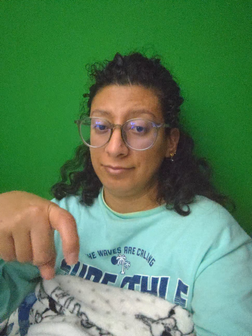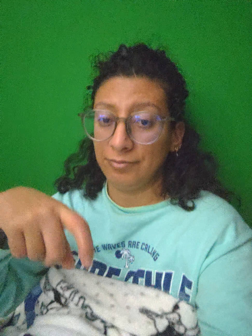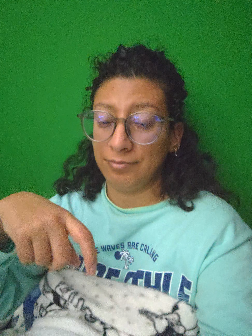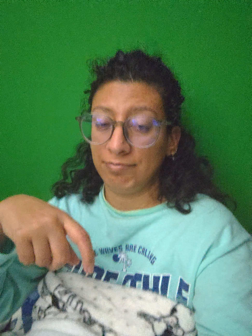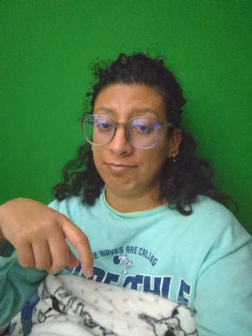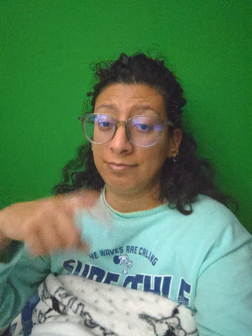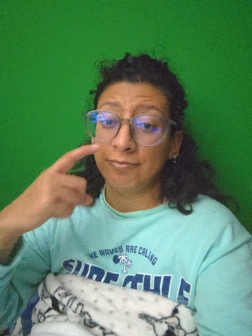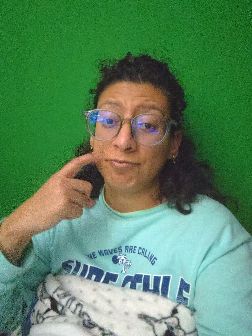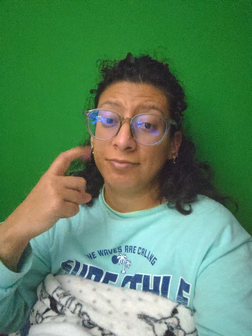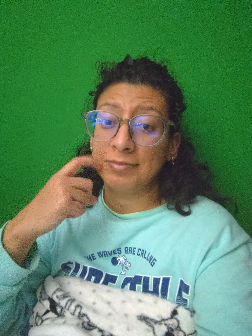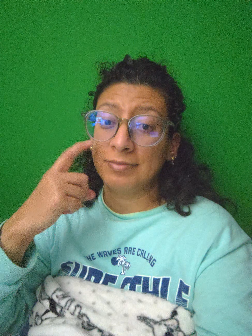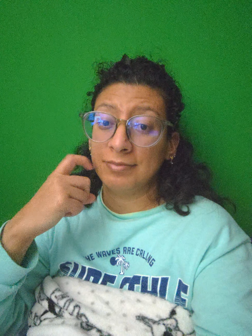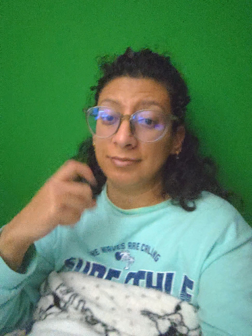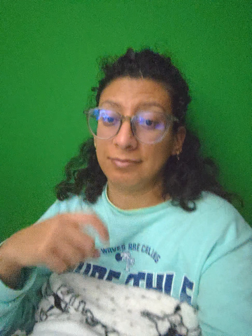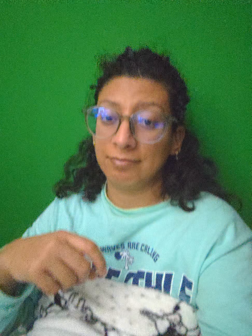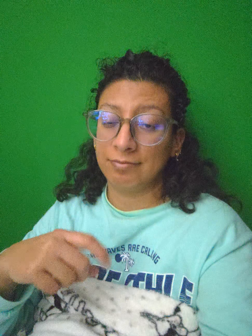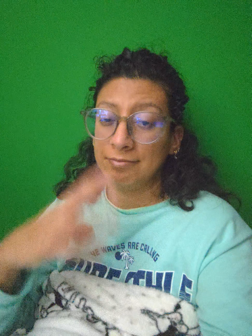cry